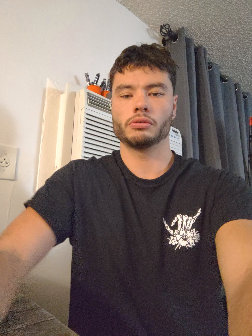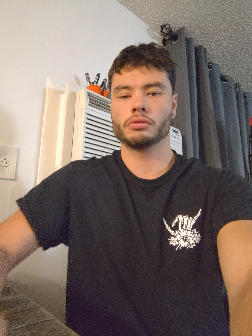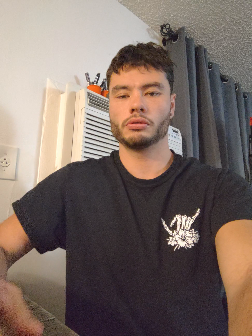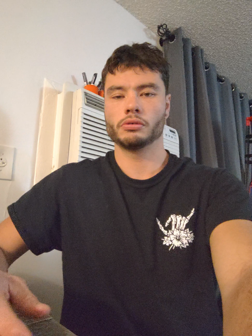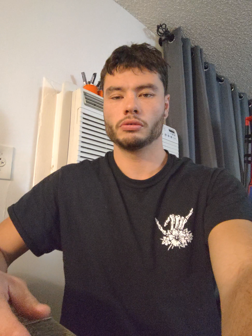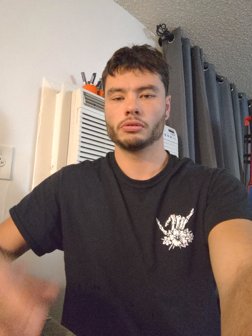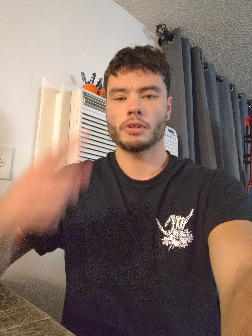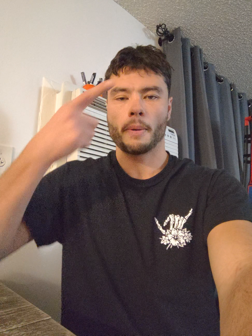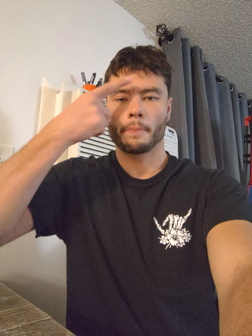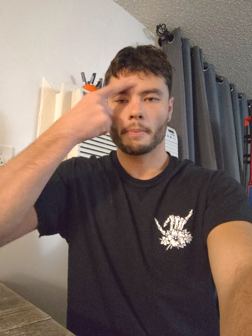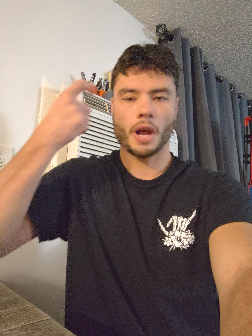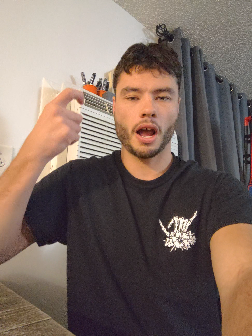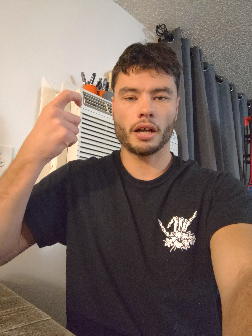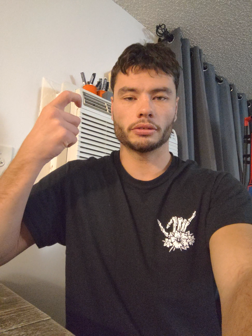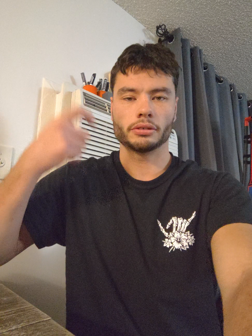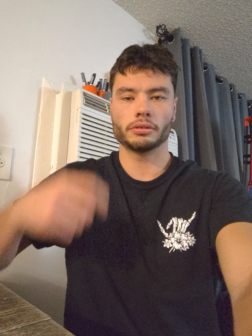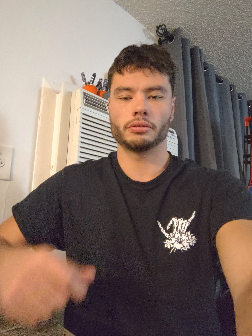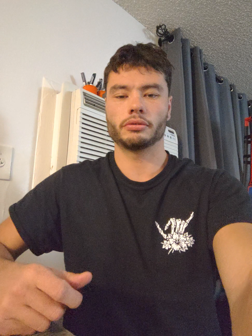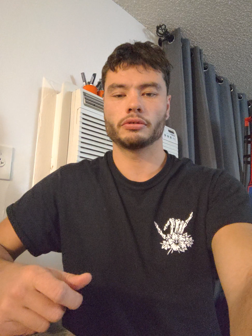because